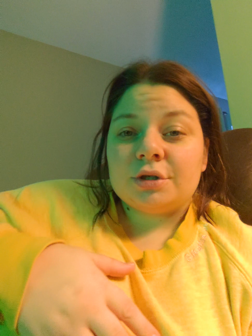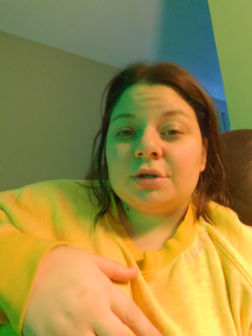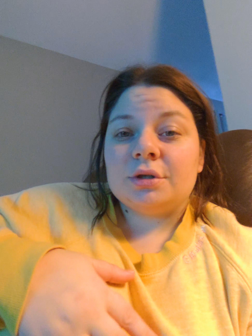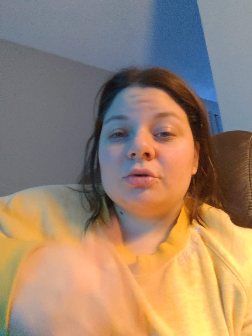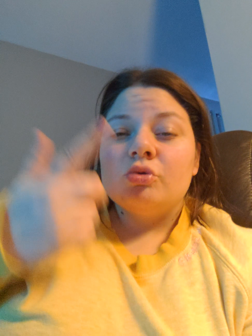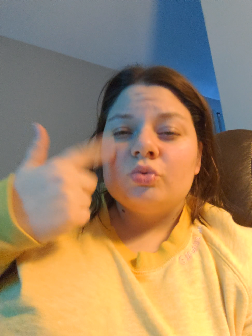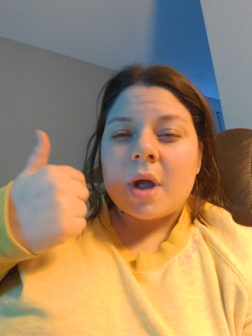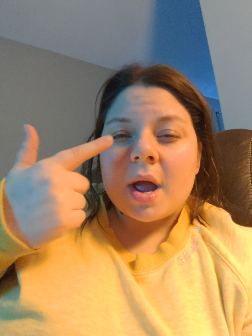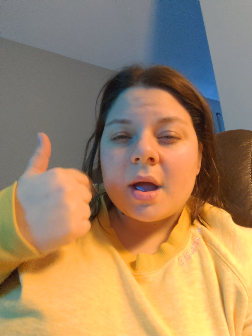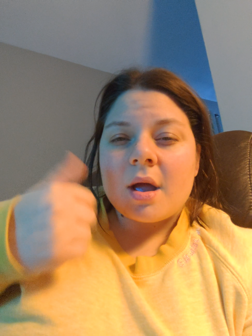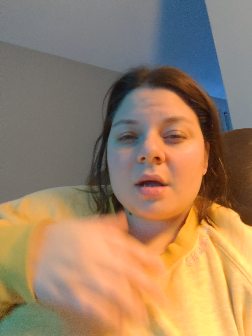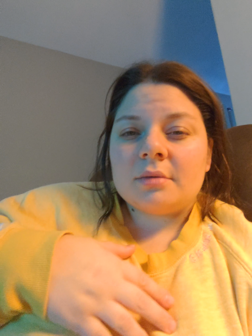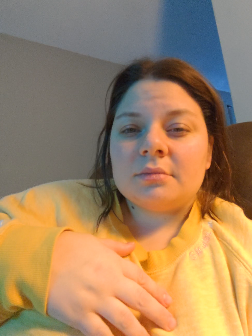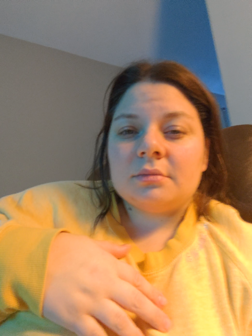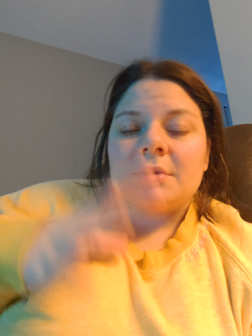cry